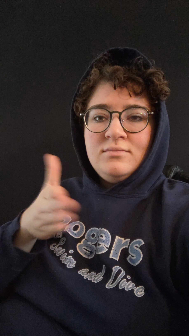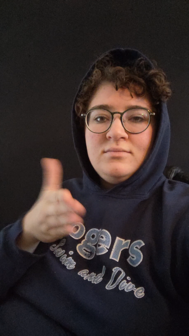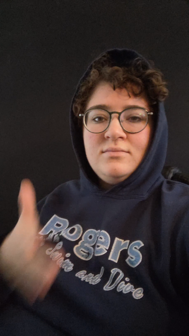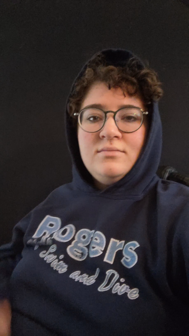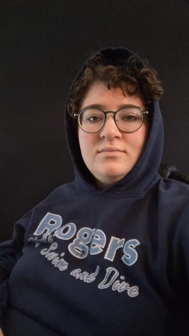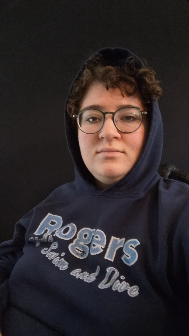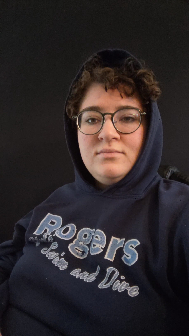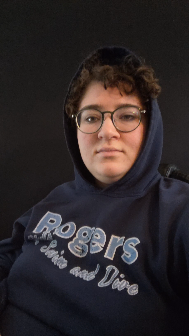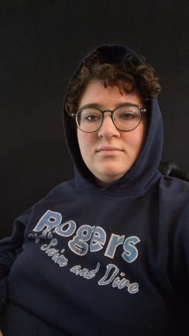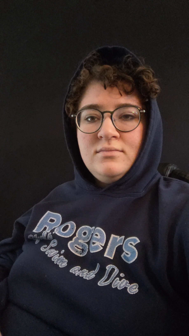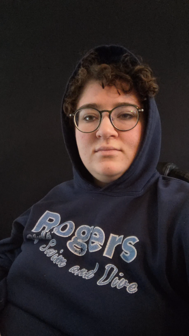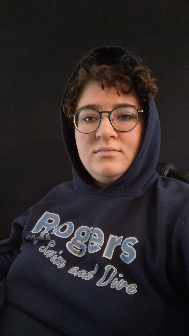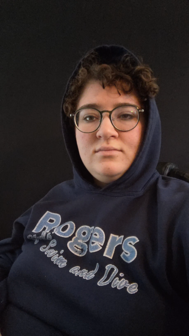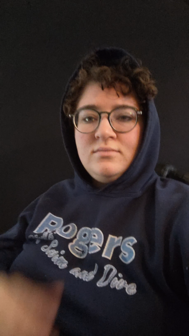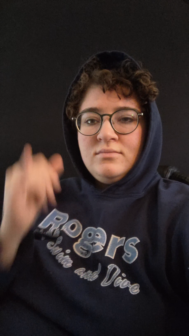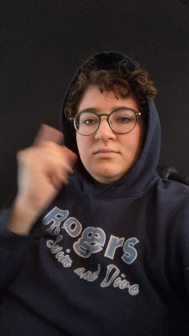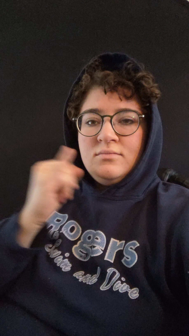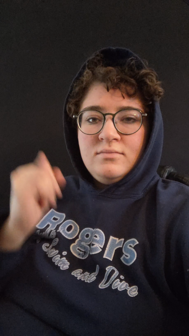draw